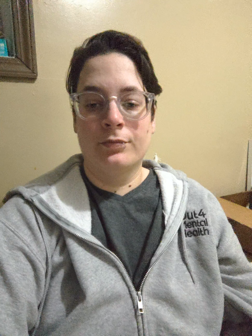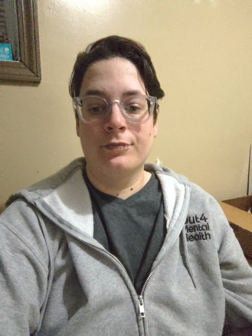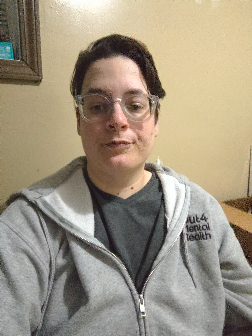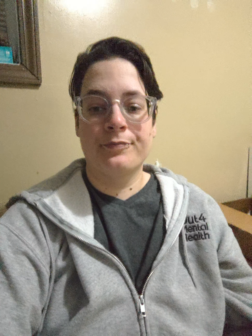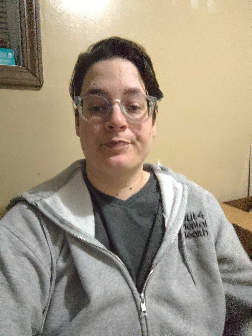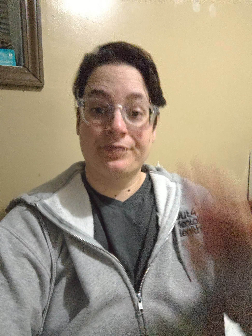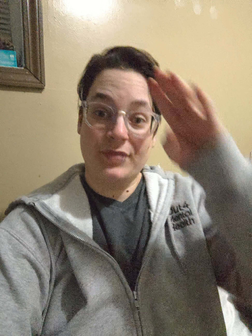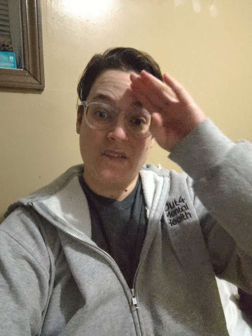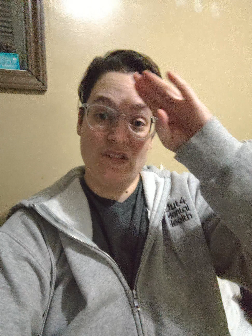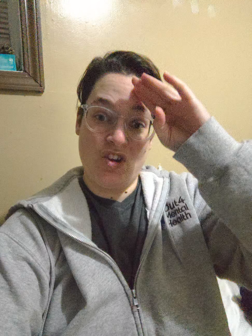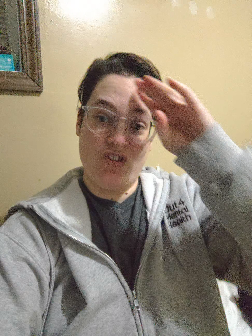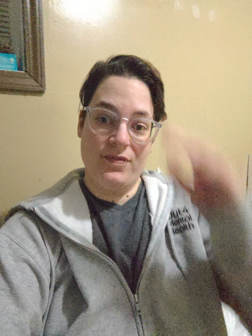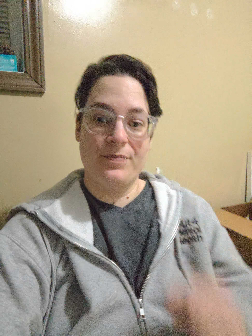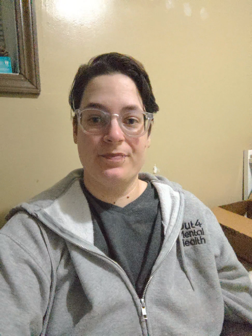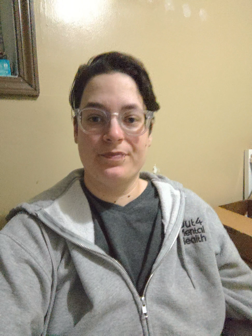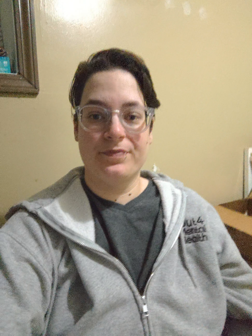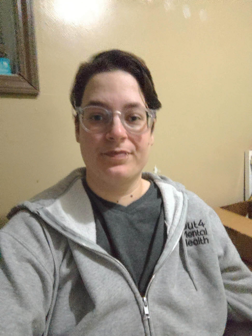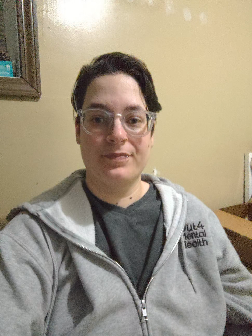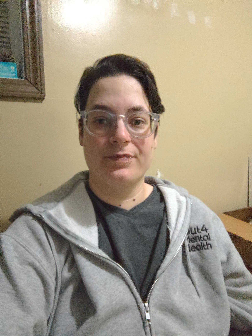fireman